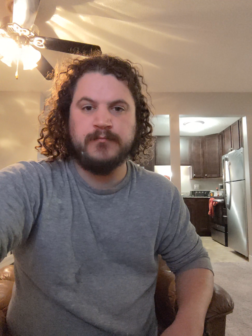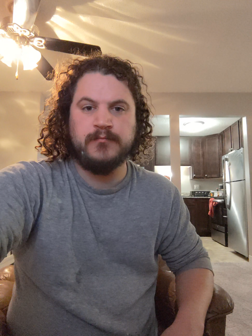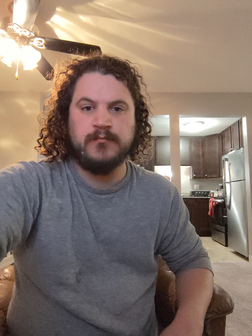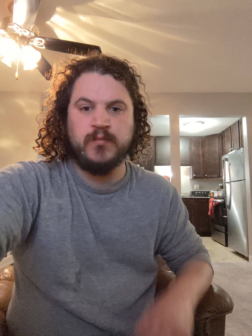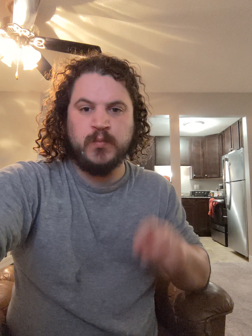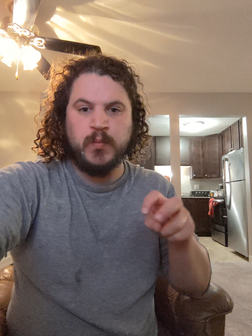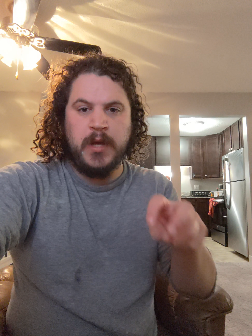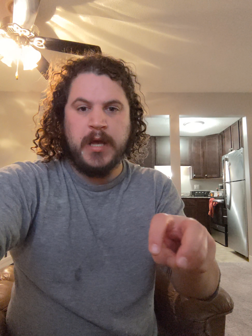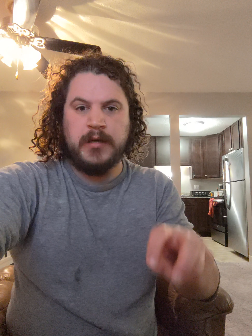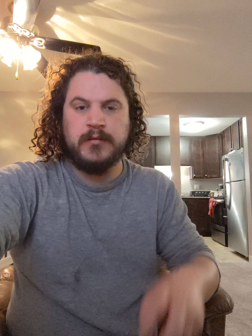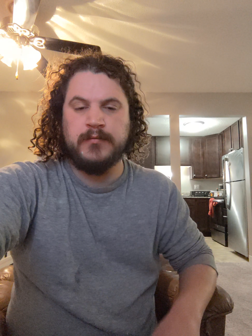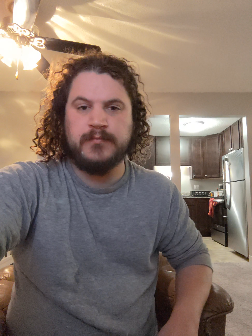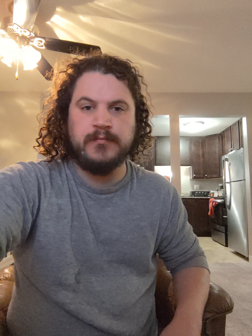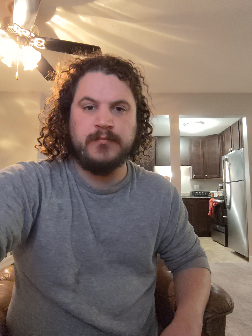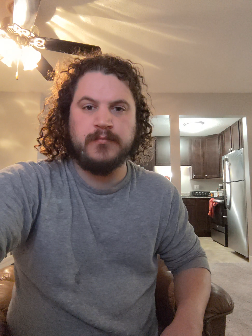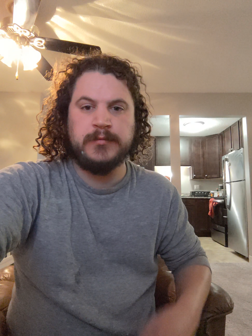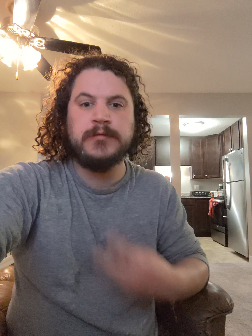ride